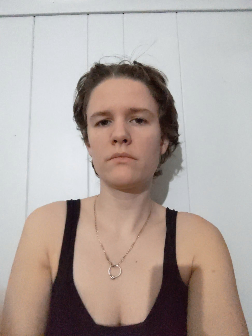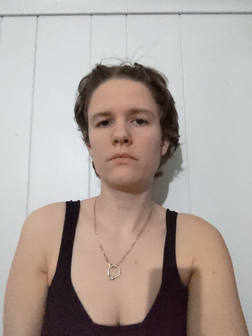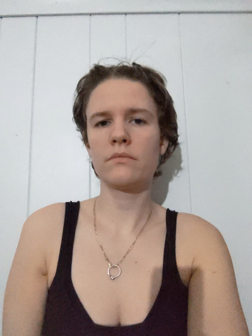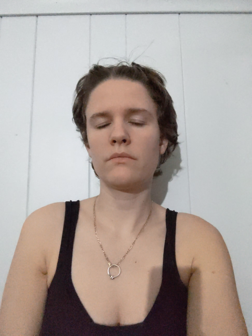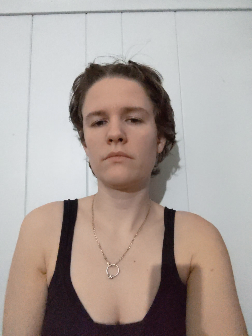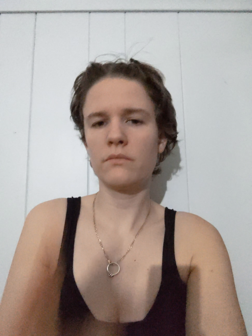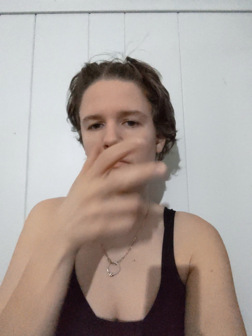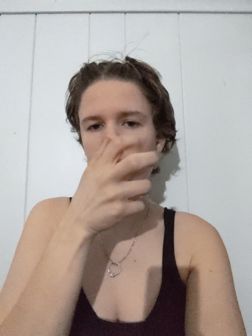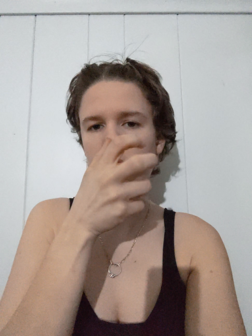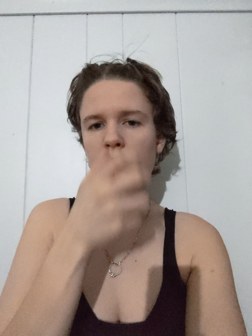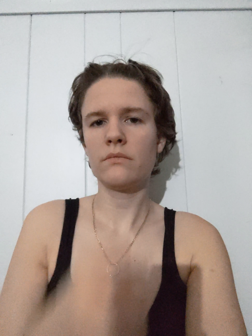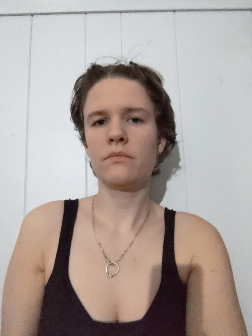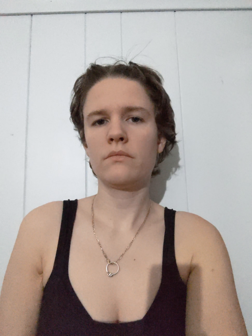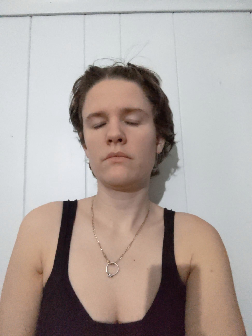bug